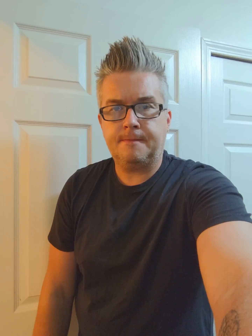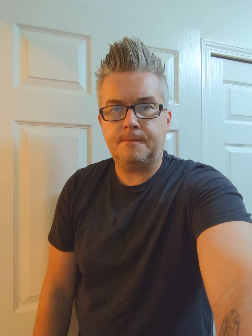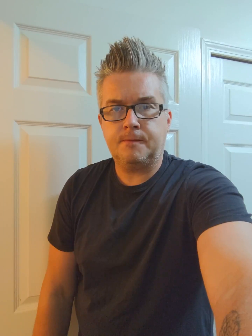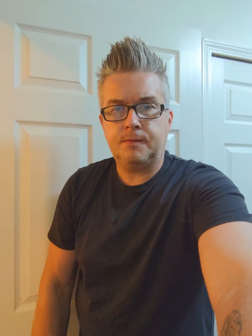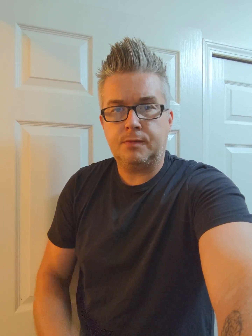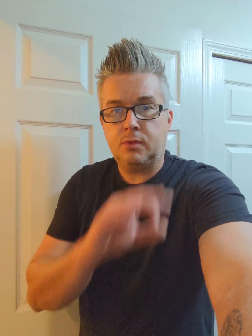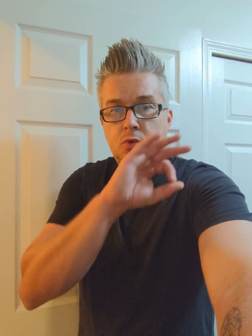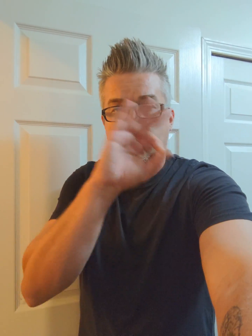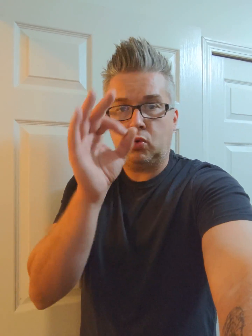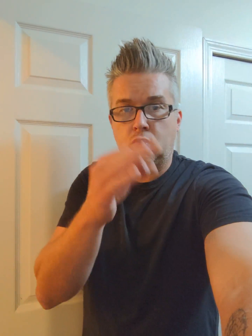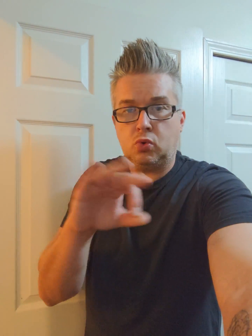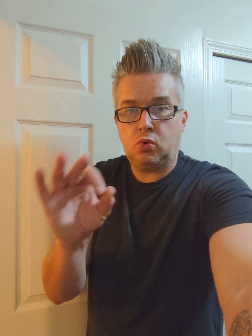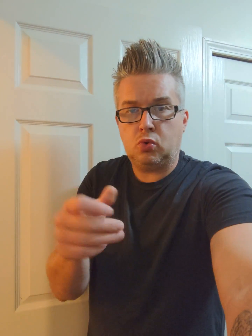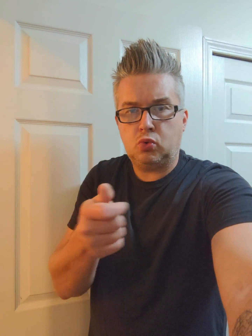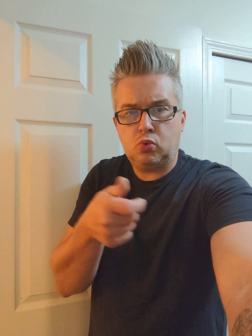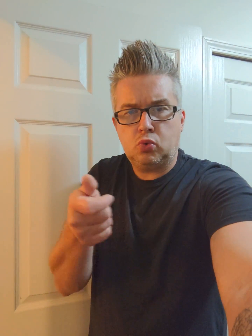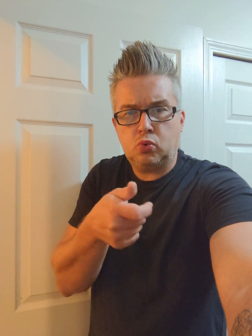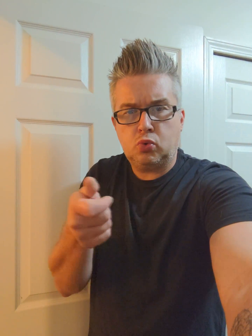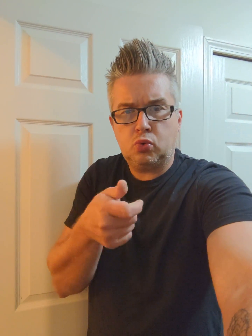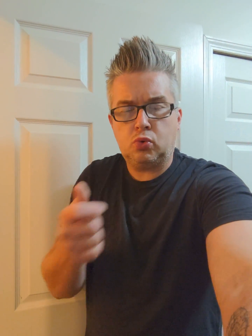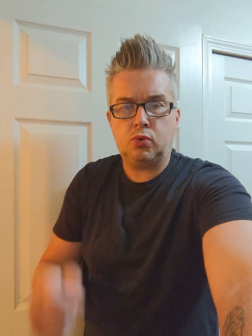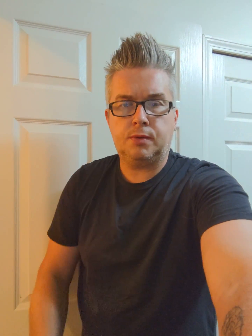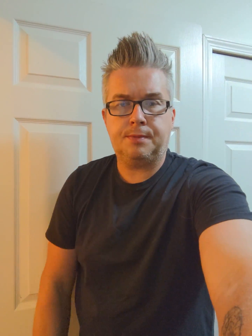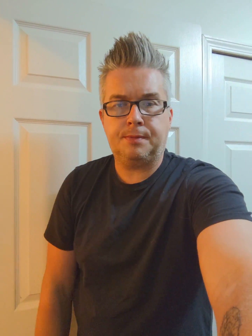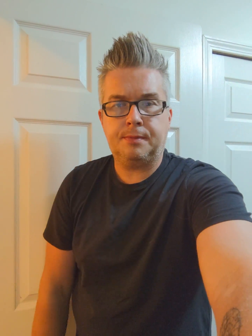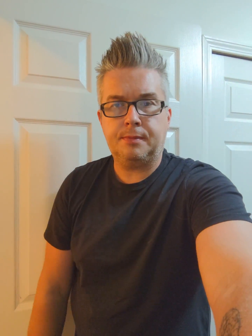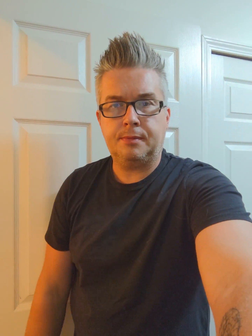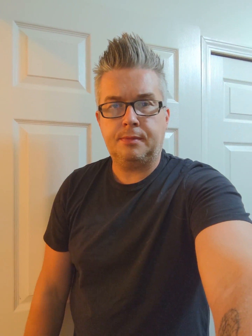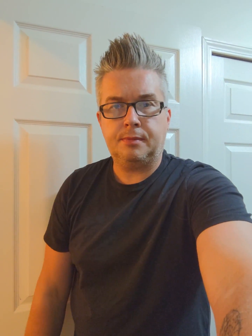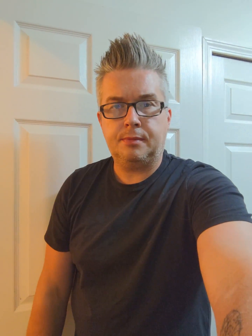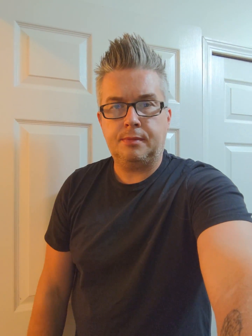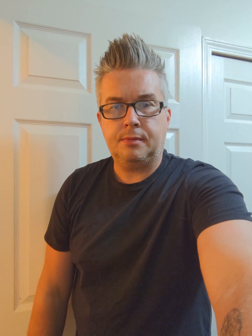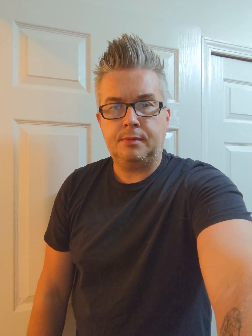hose